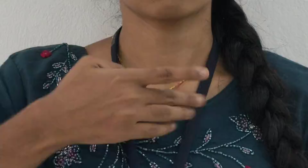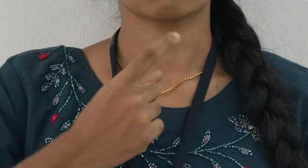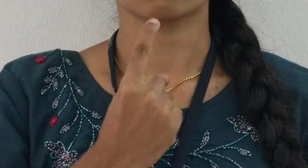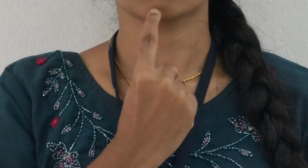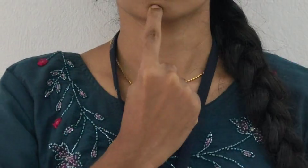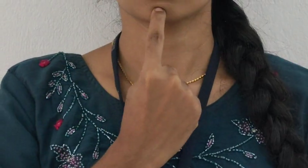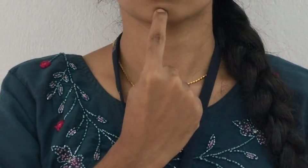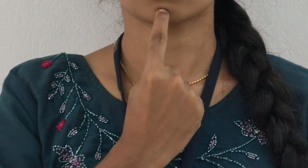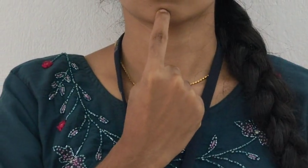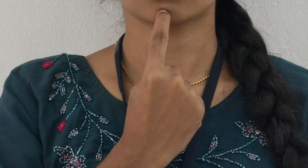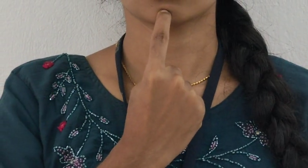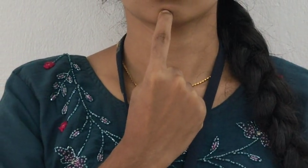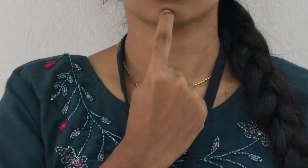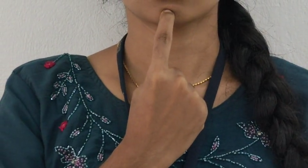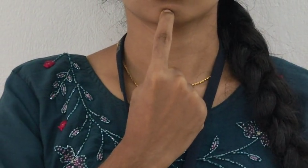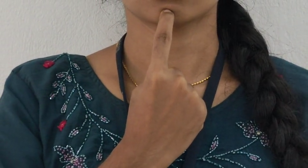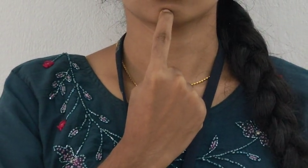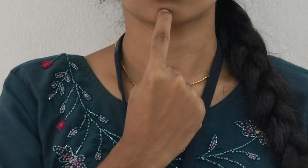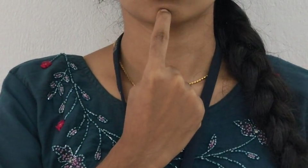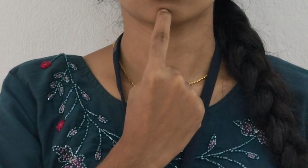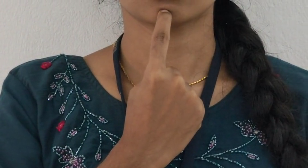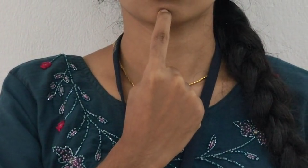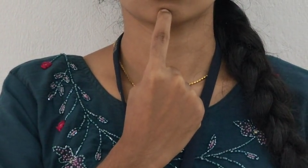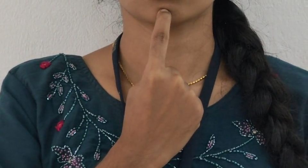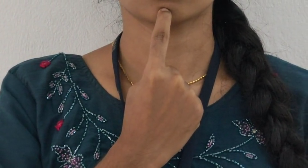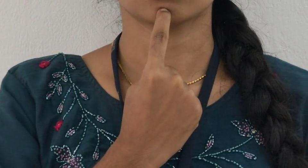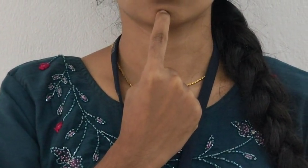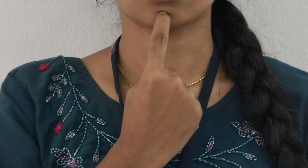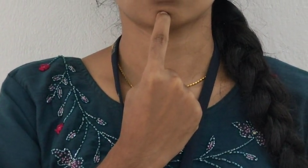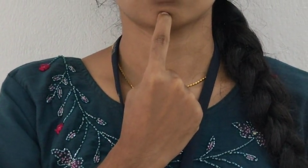അം